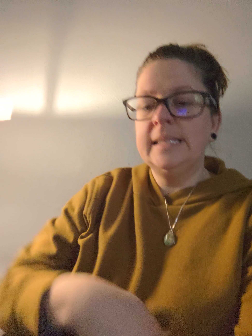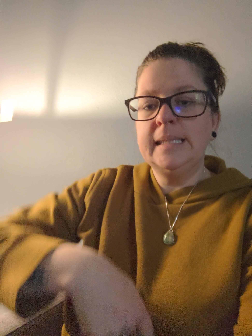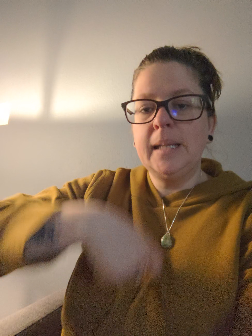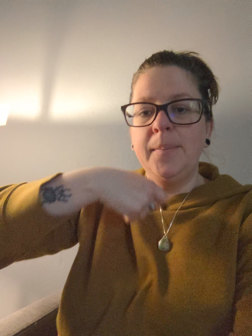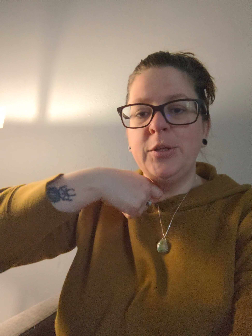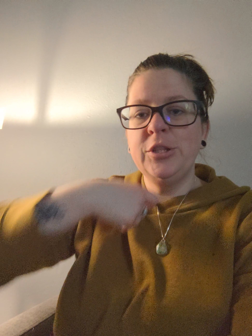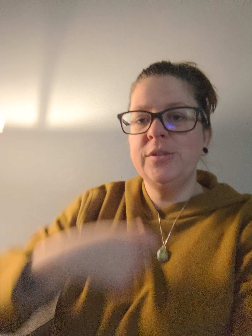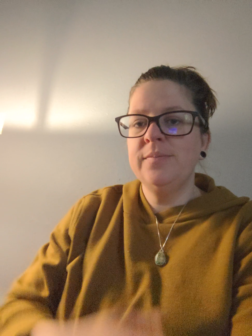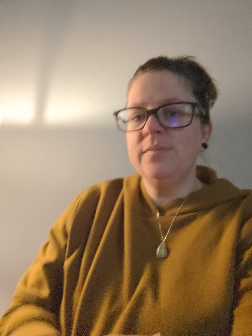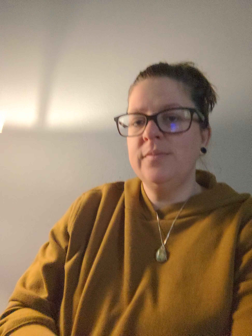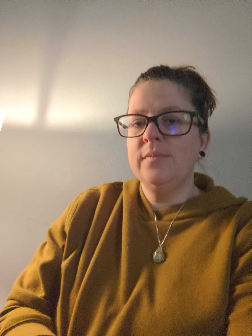zipper